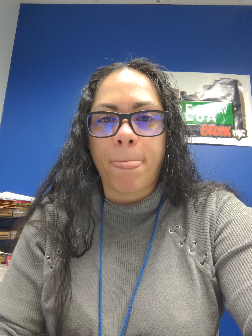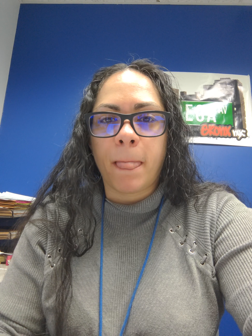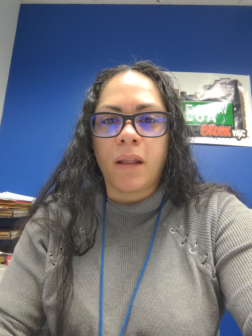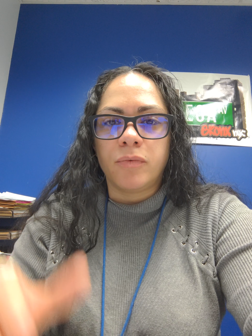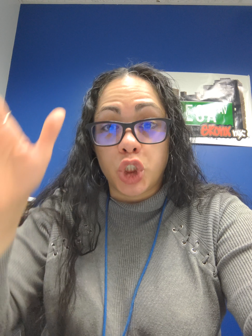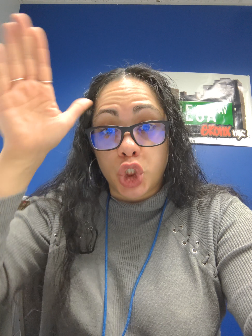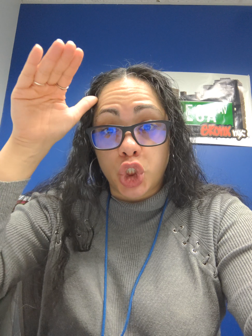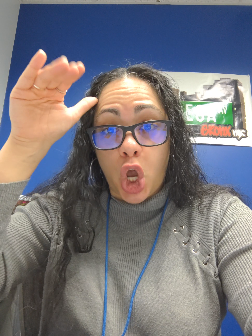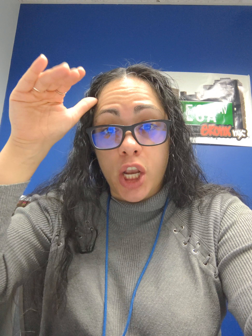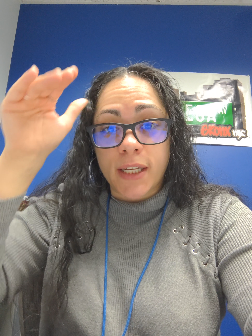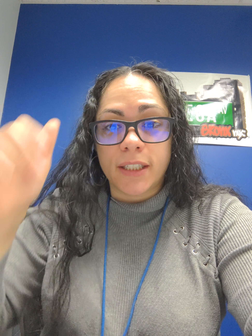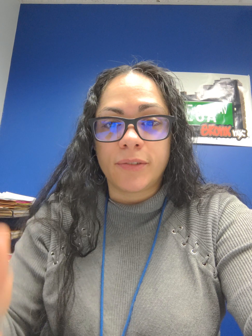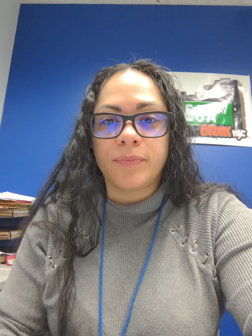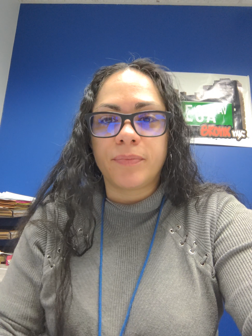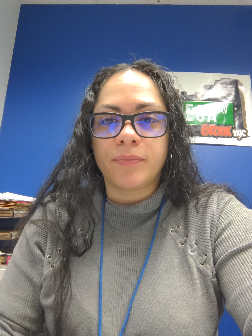donkey